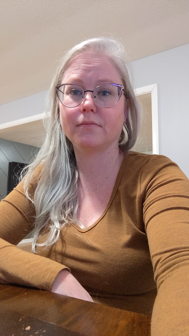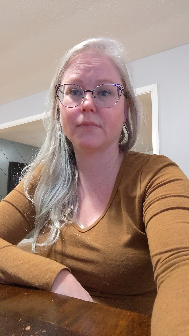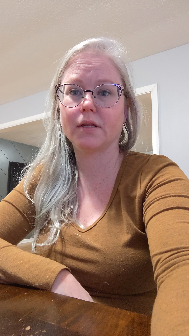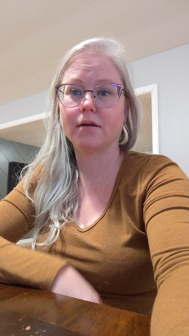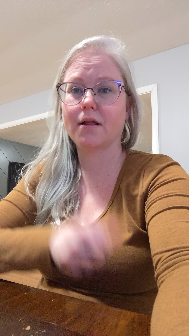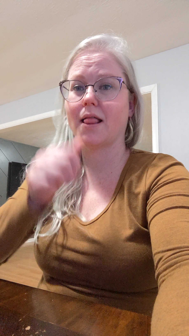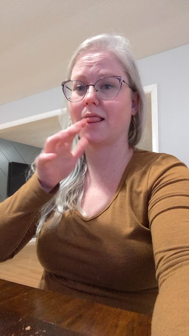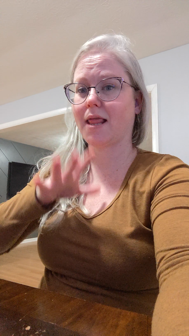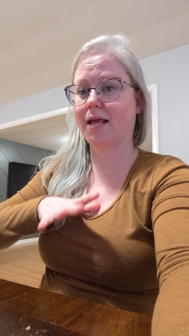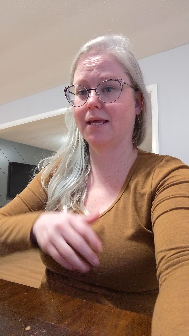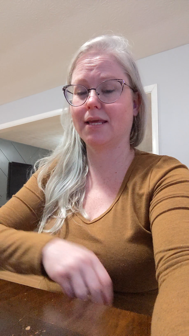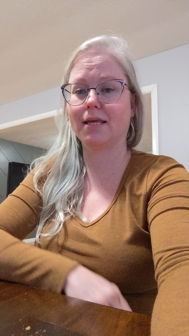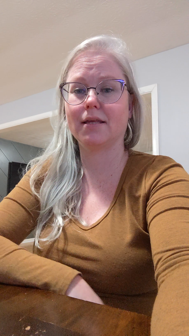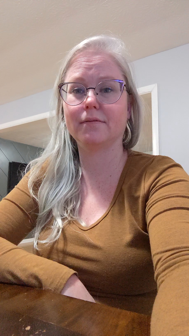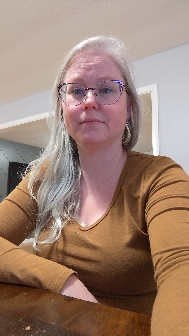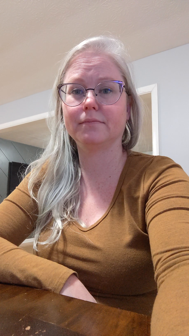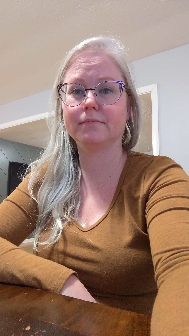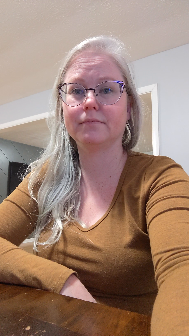lady